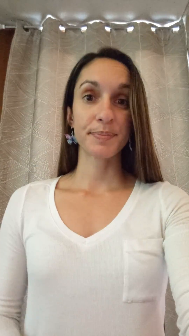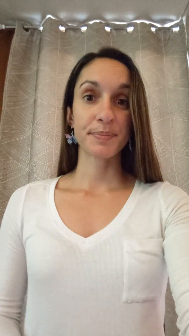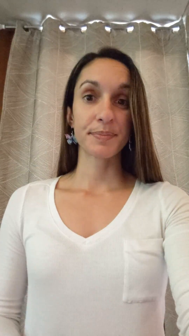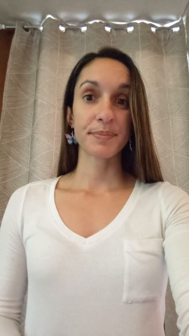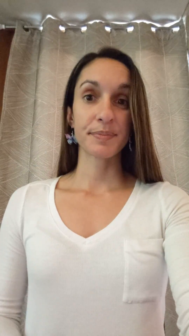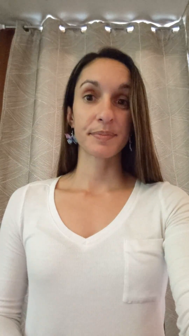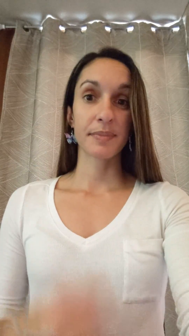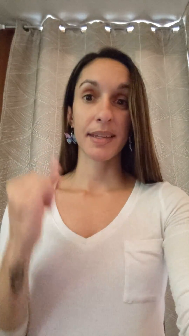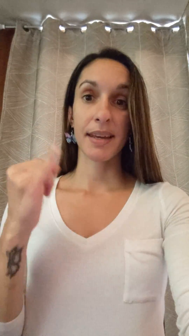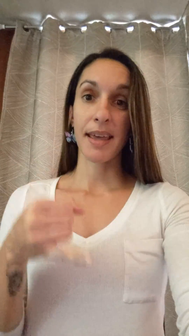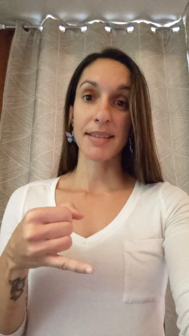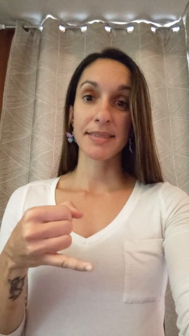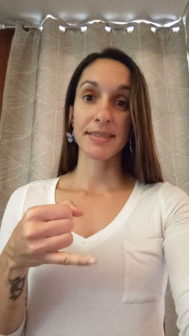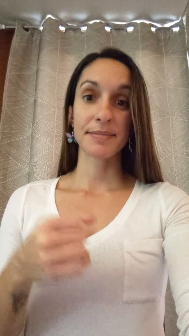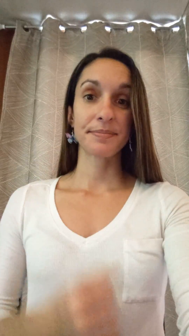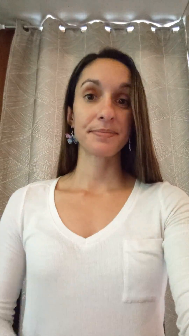last